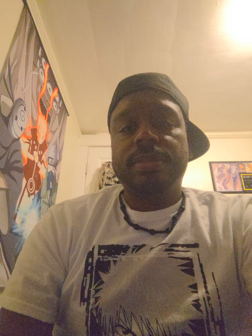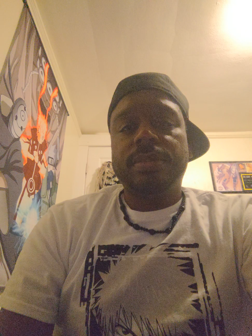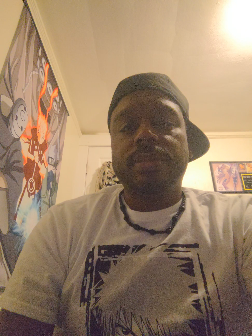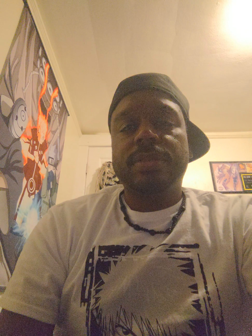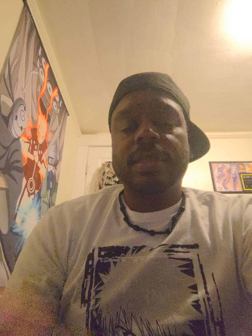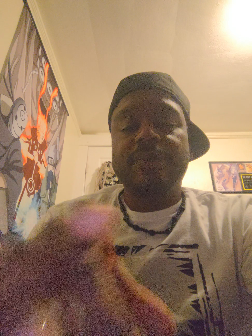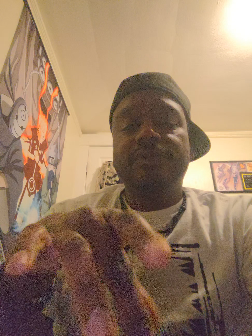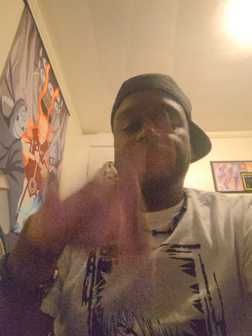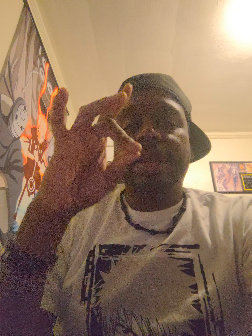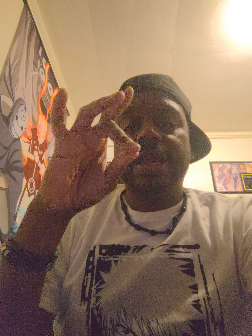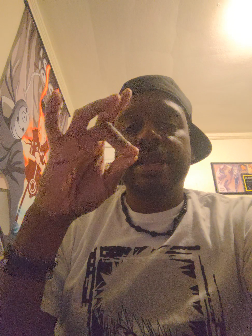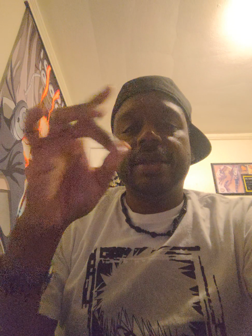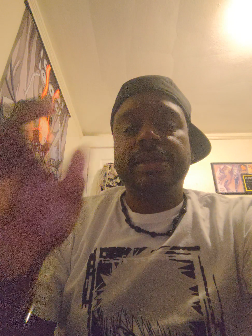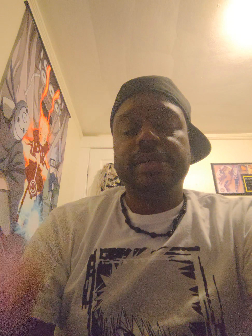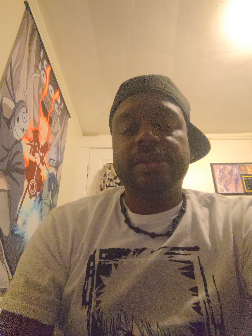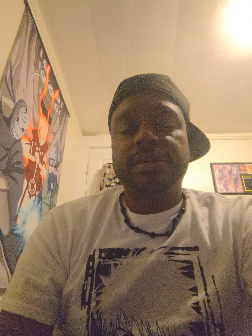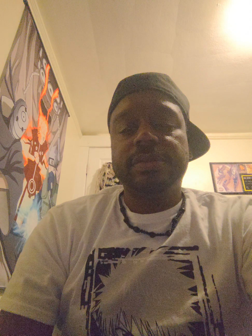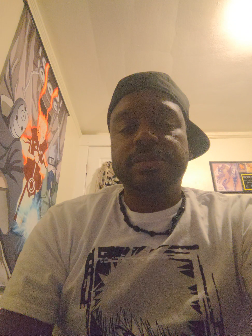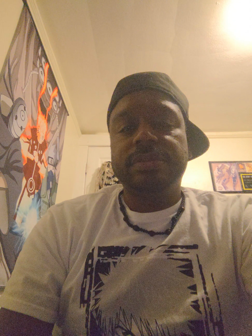find